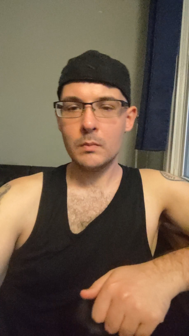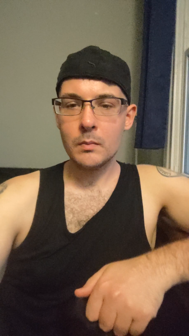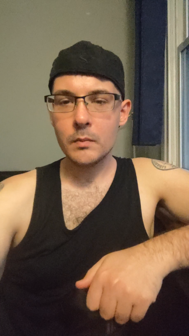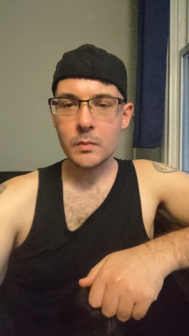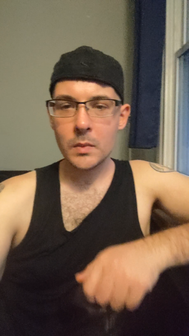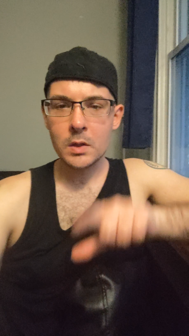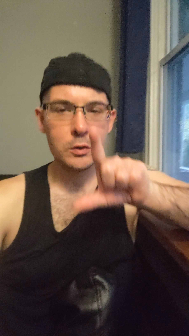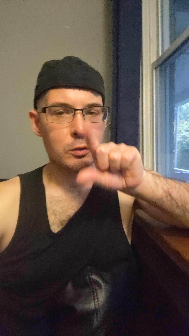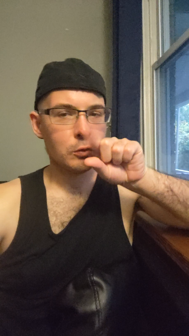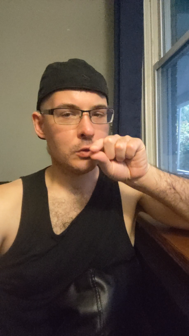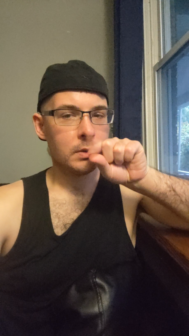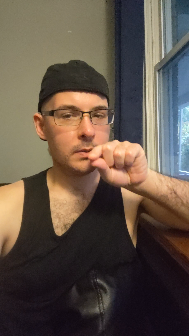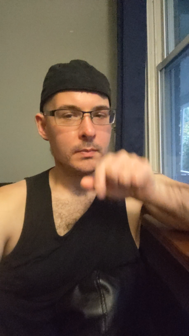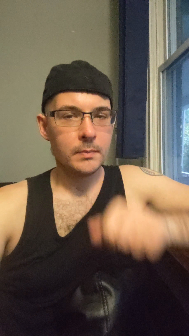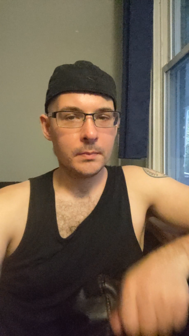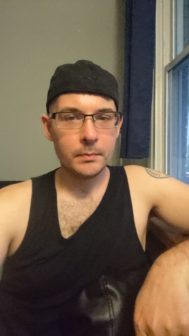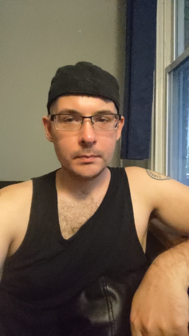chicken